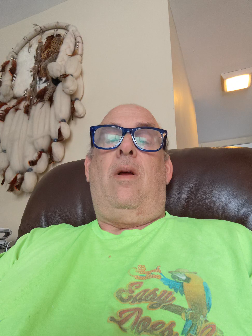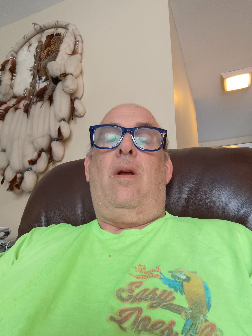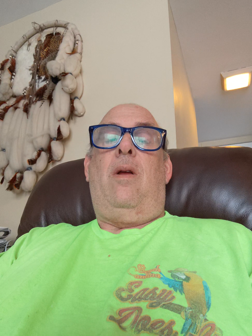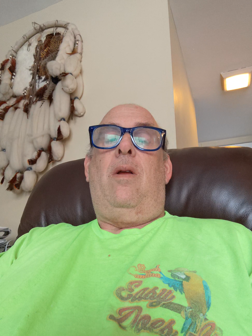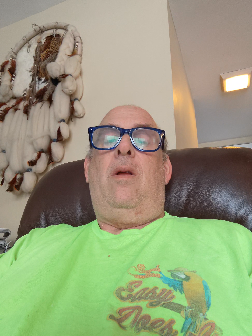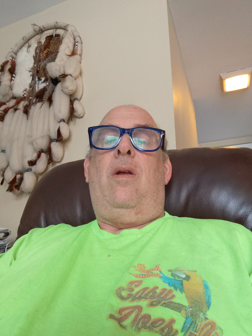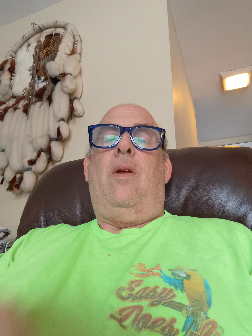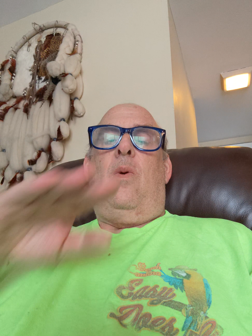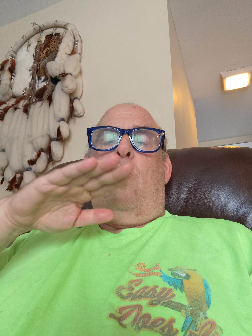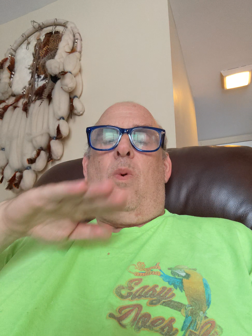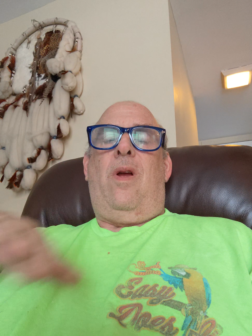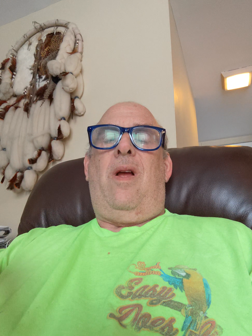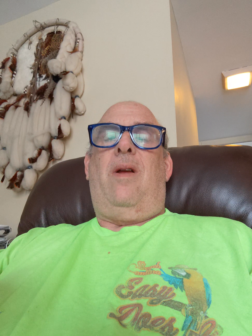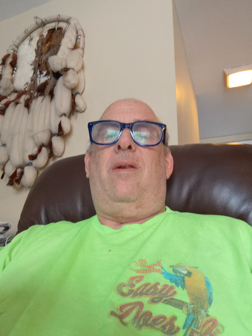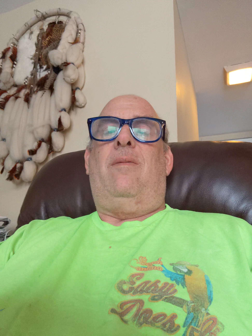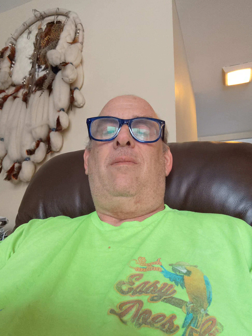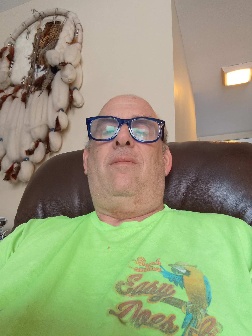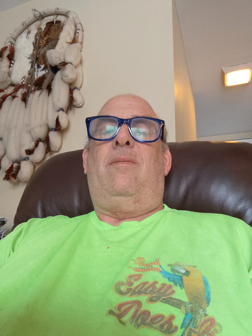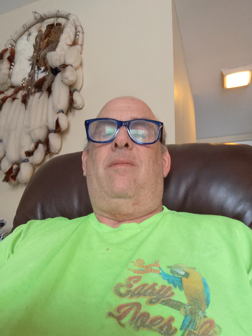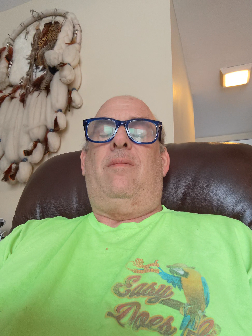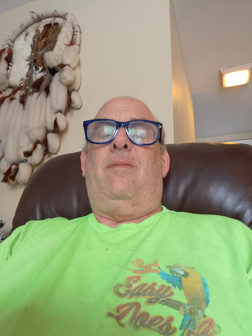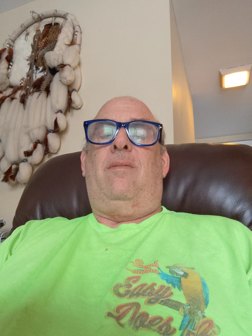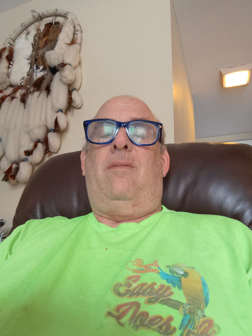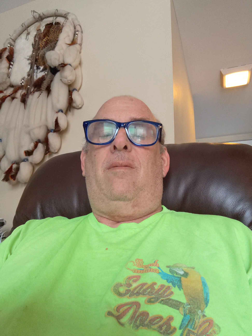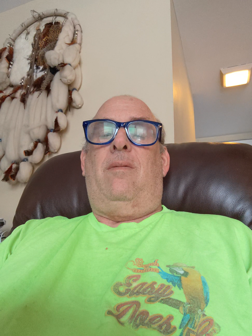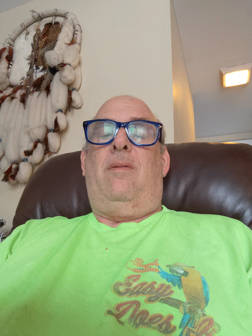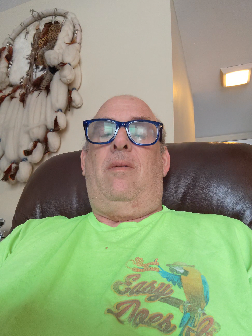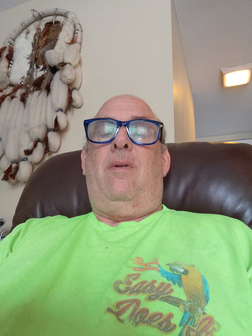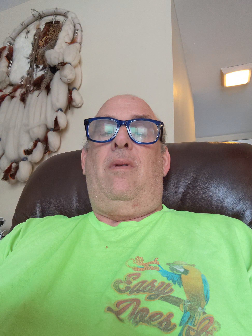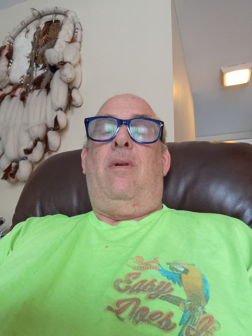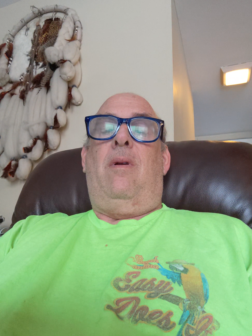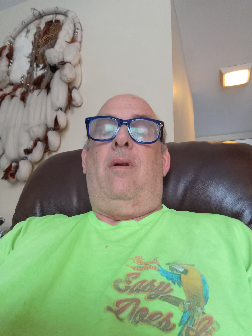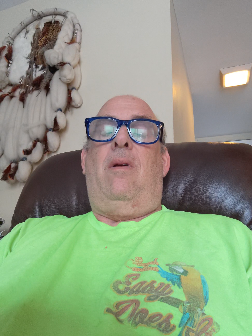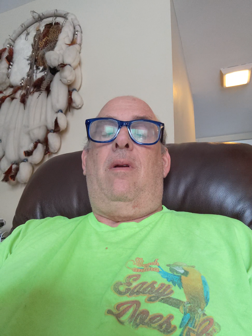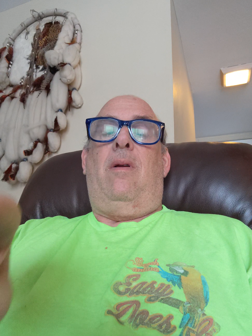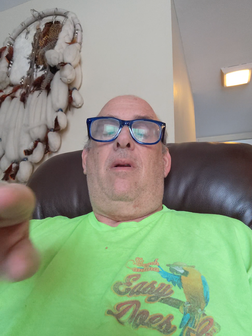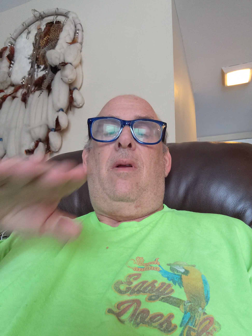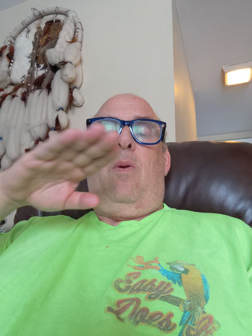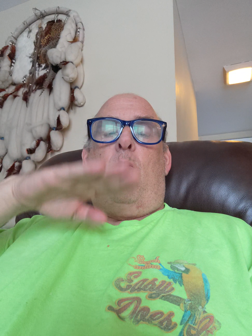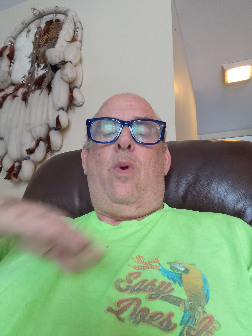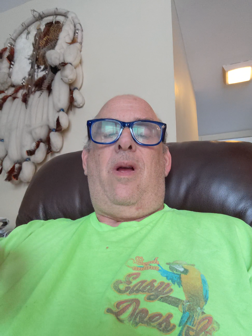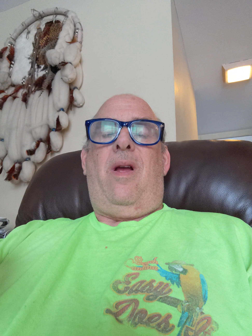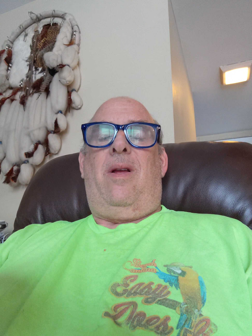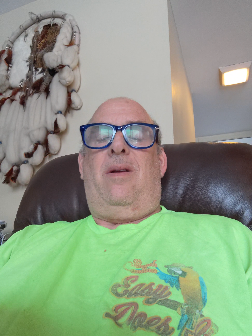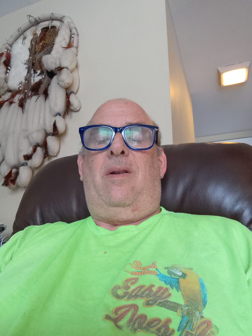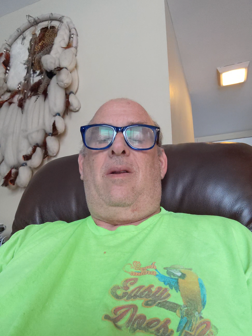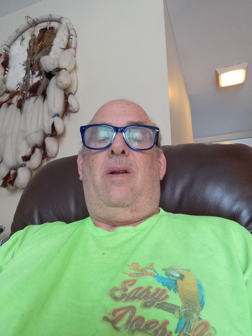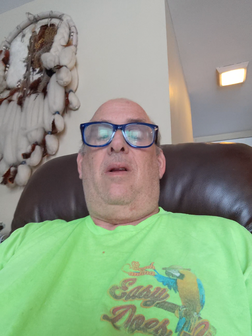quiet